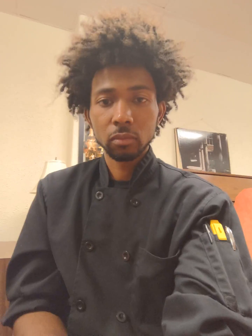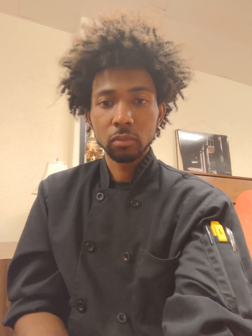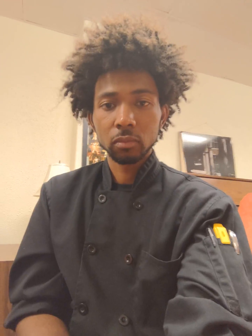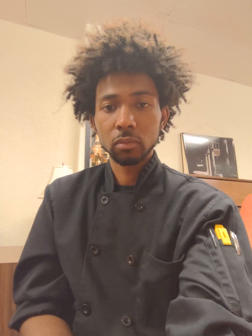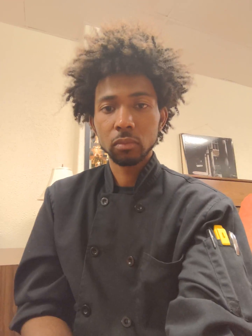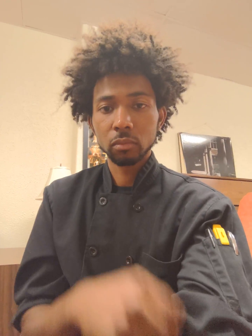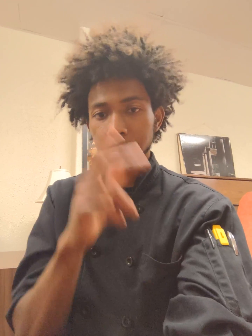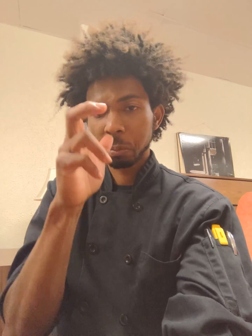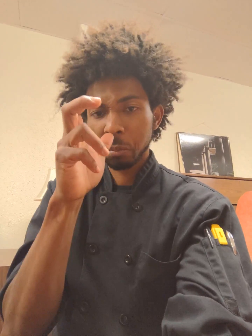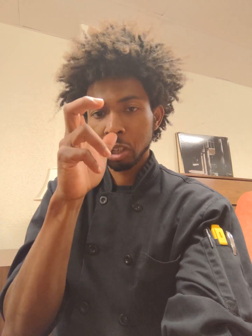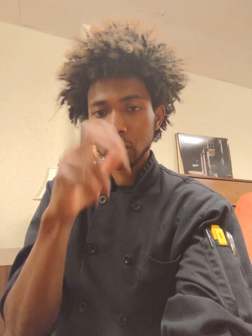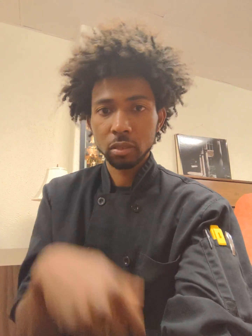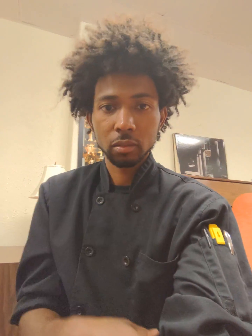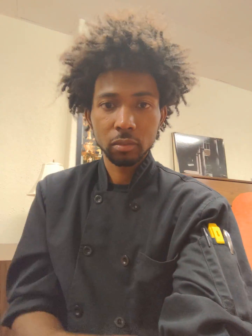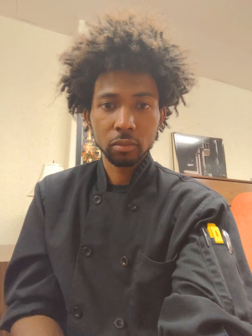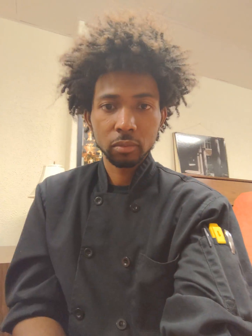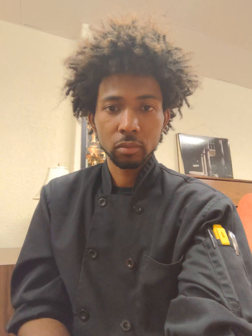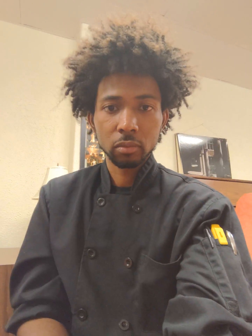ant